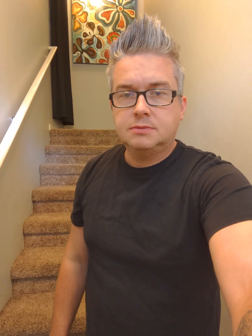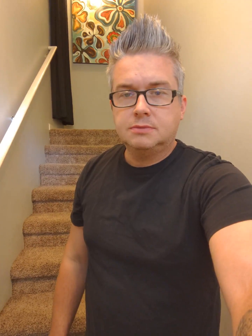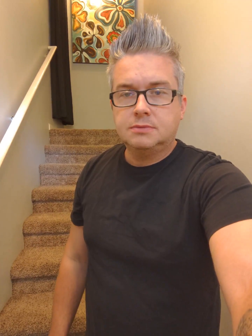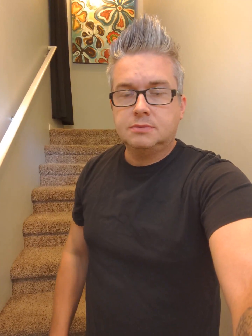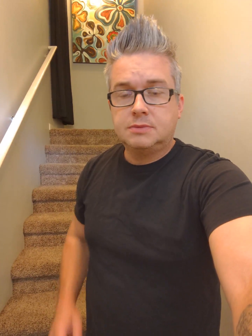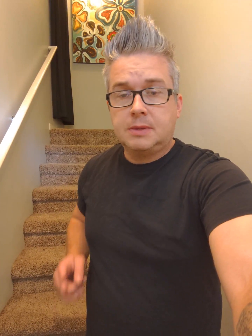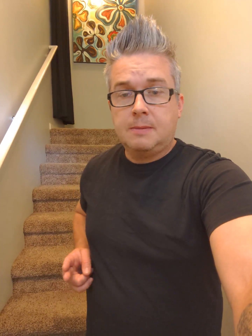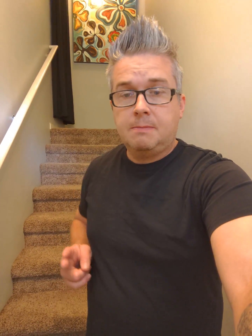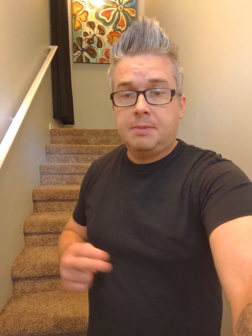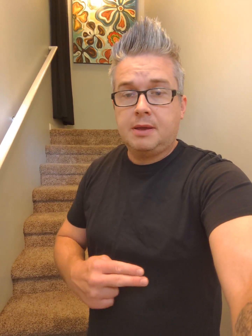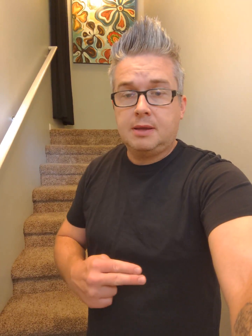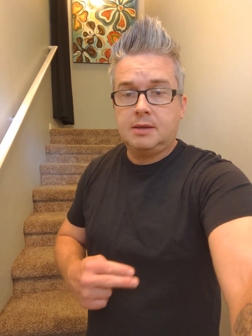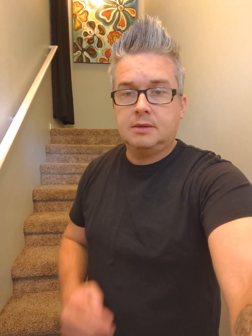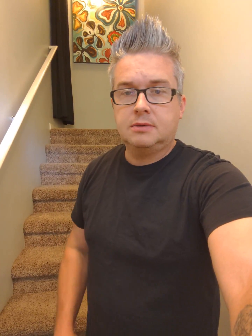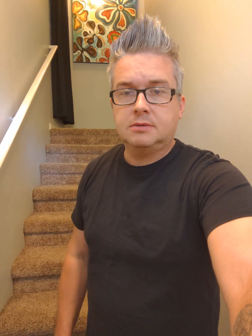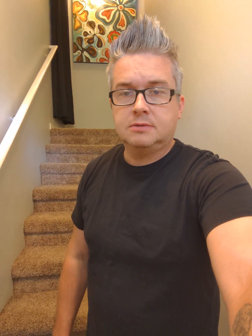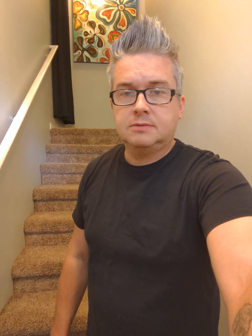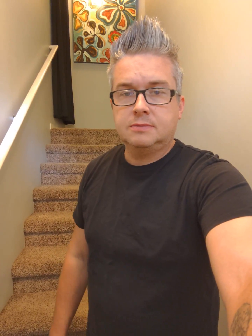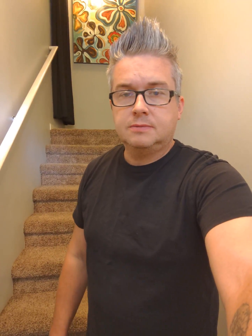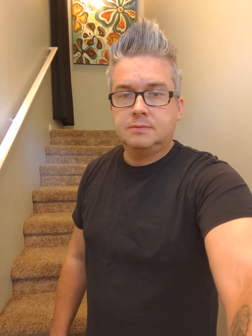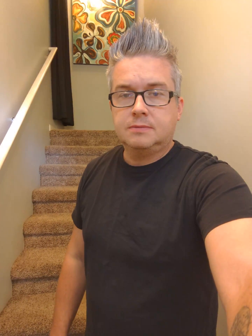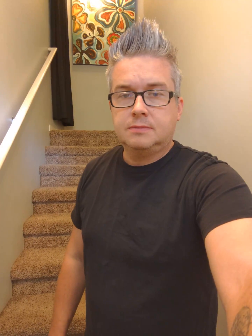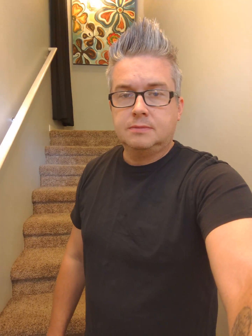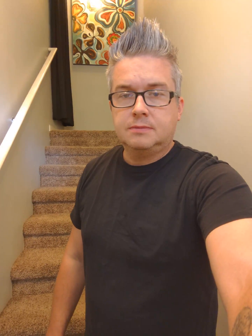belt